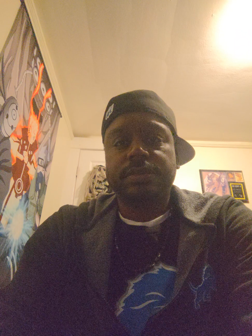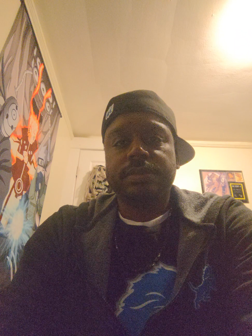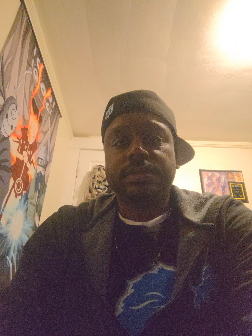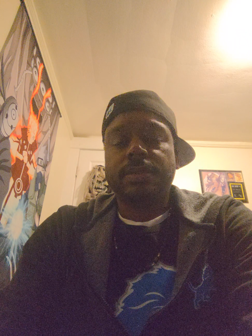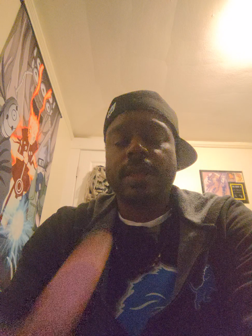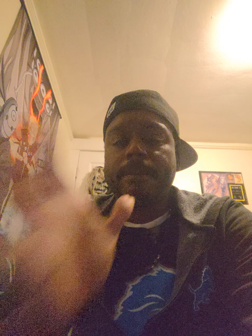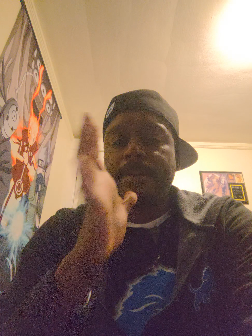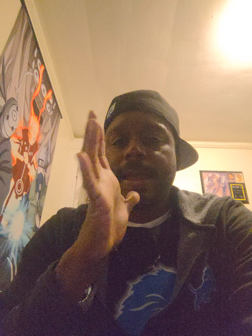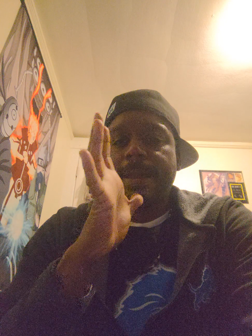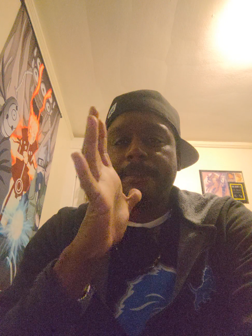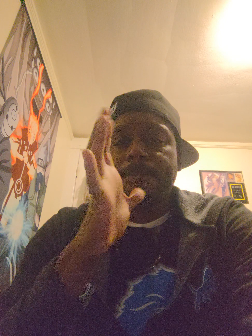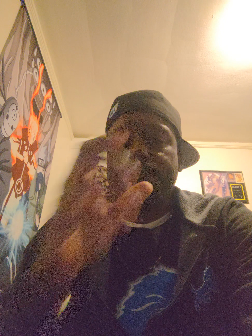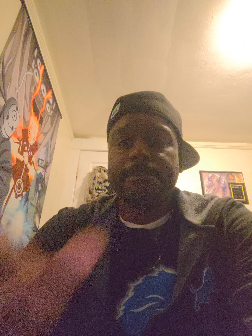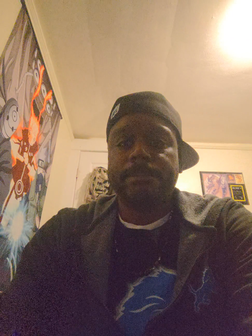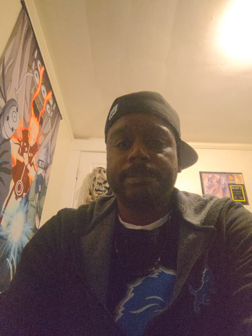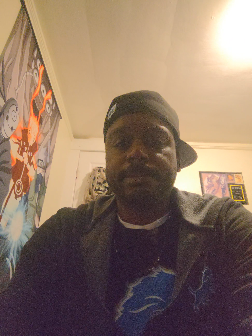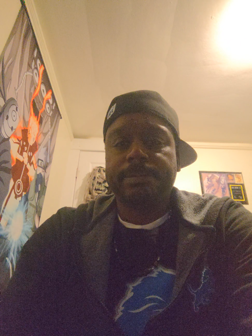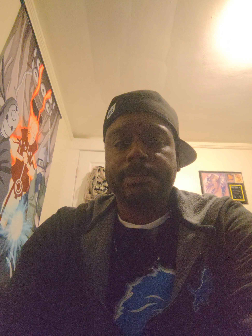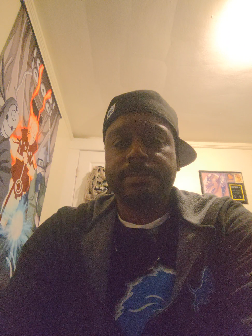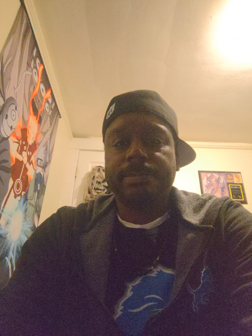mom